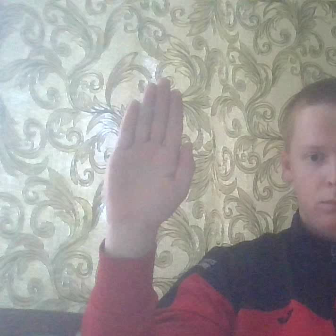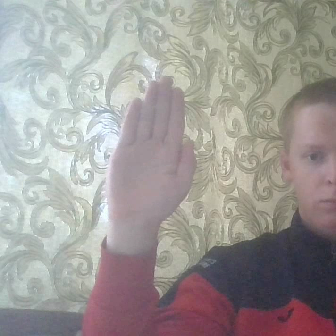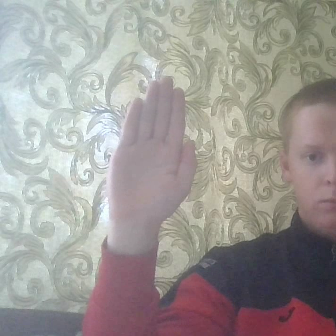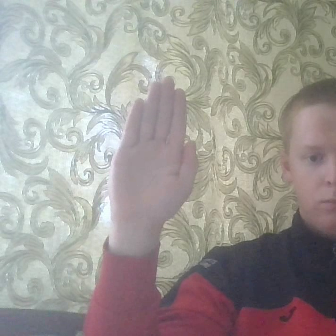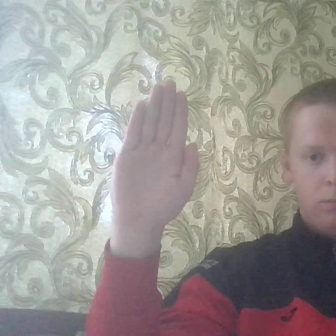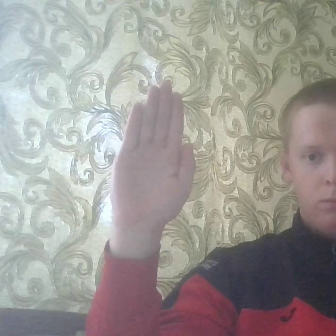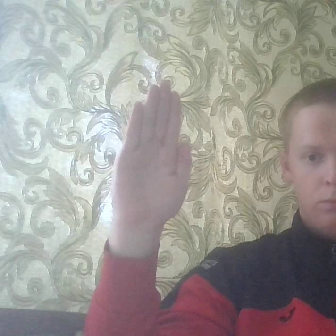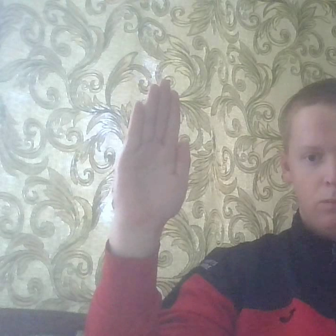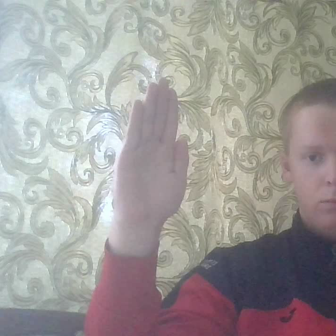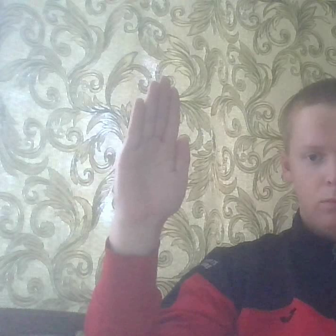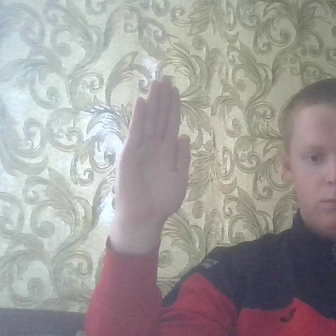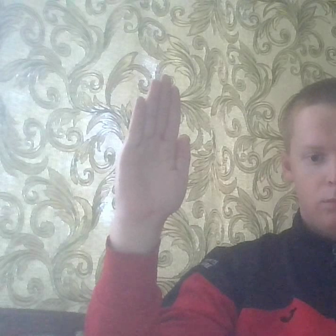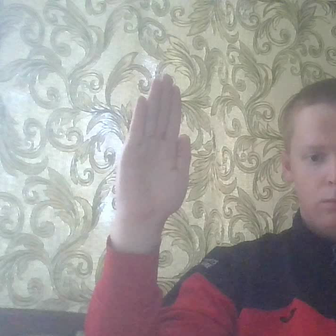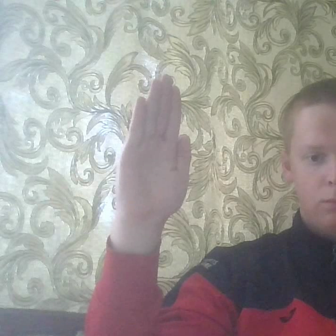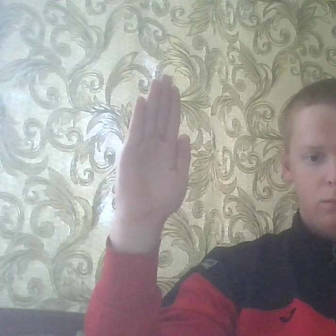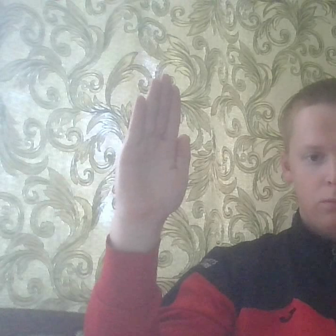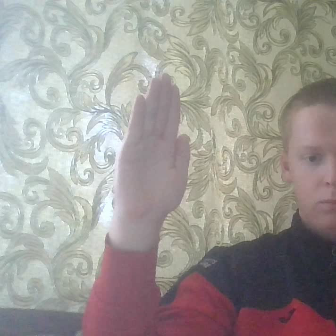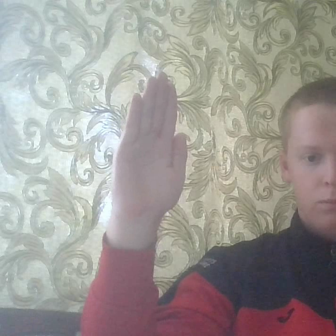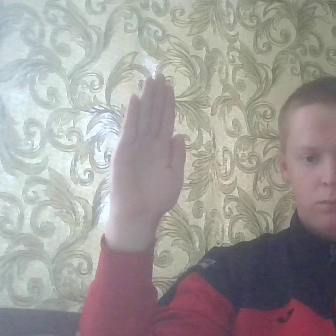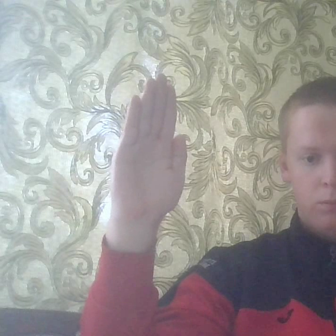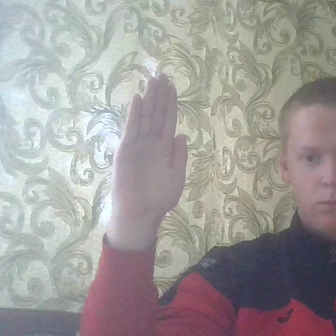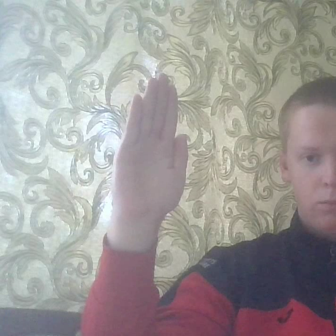В